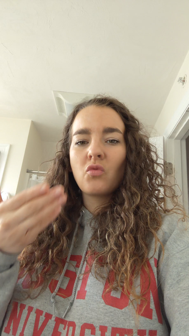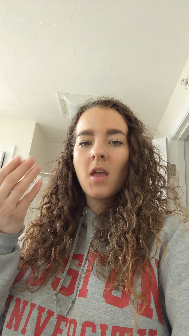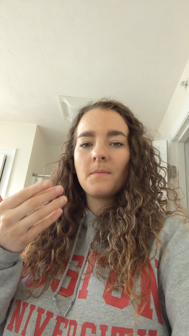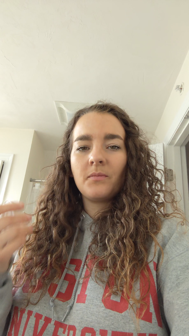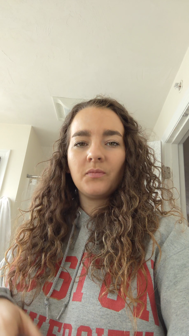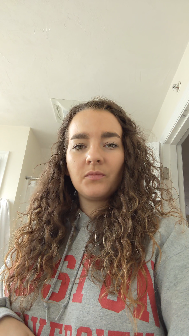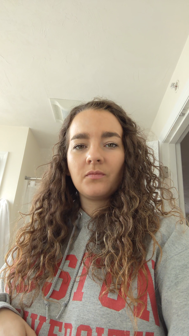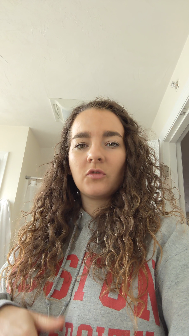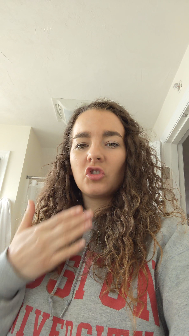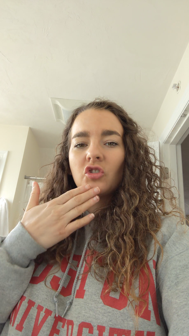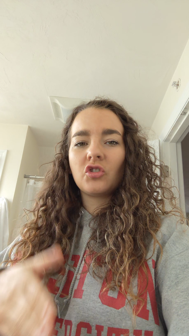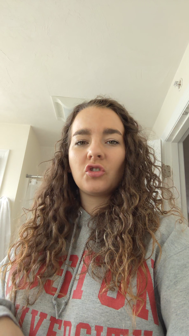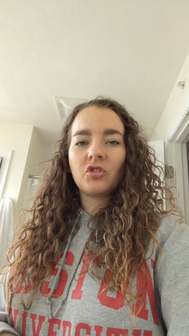good